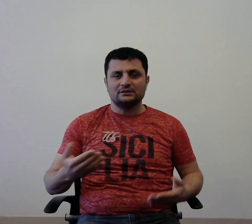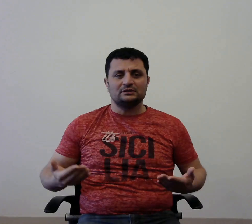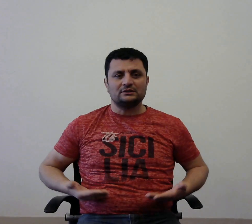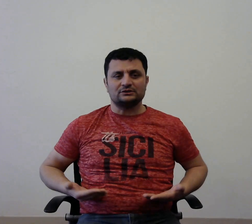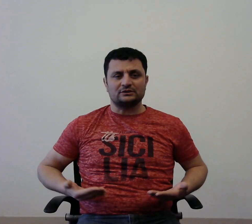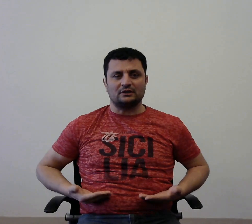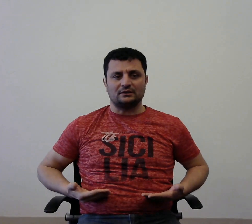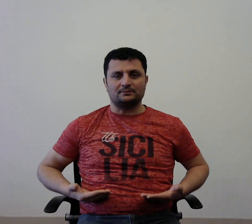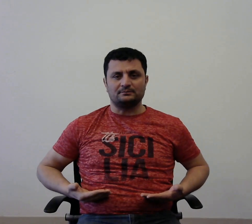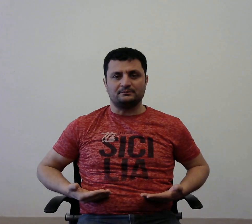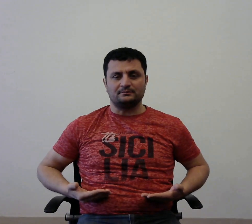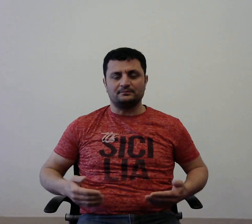yaşamaq